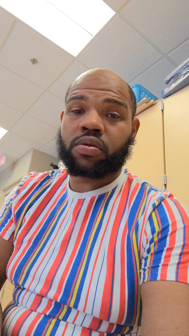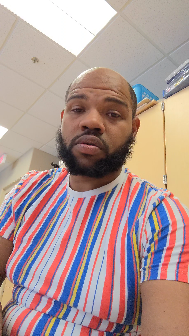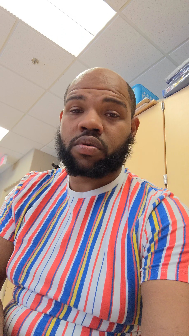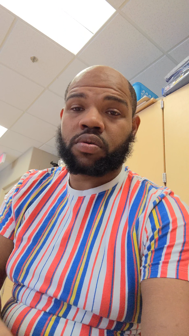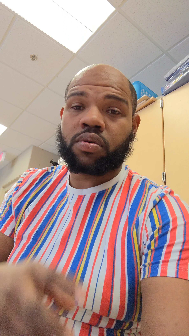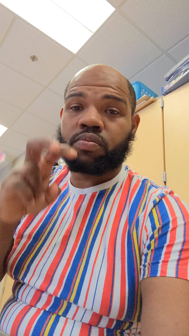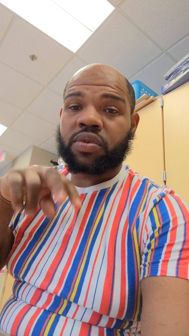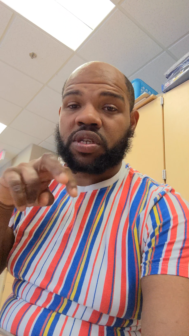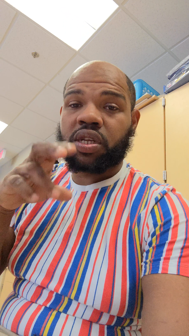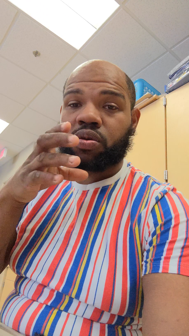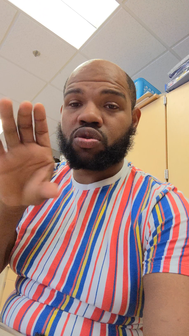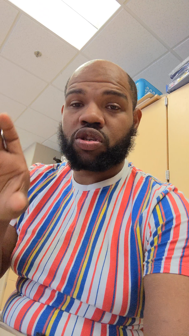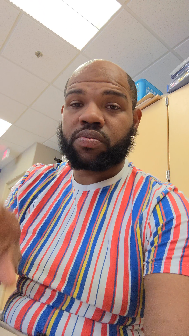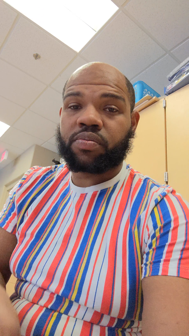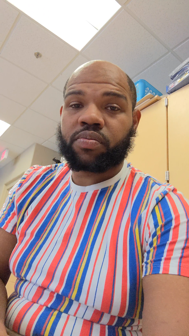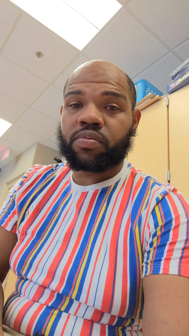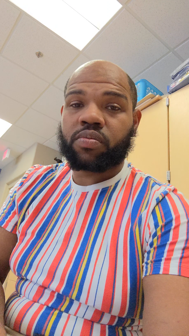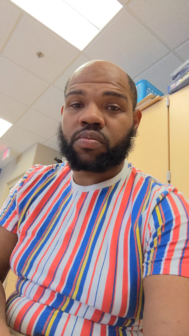potato chip